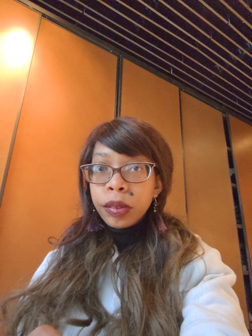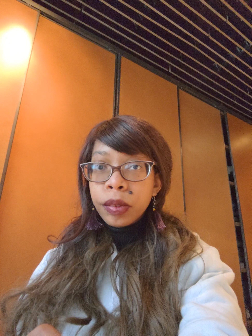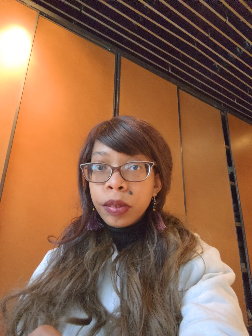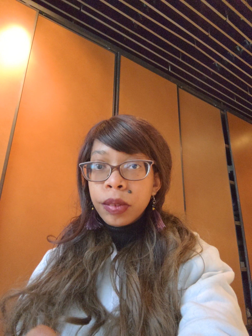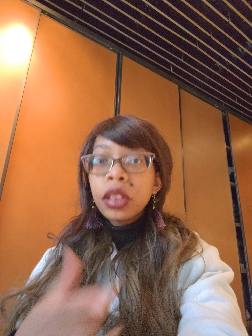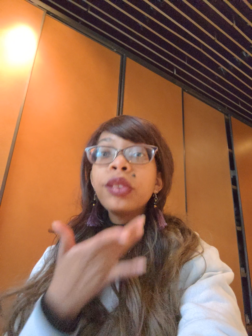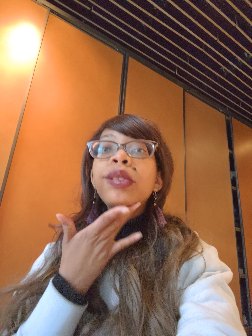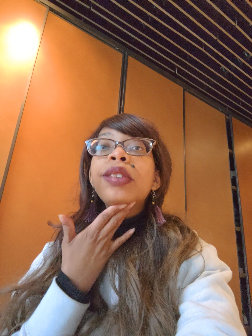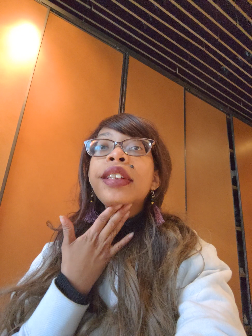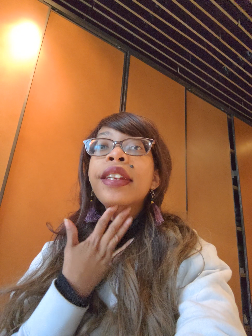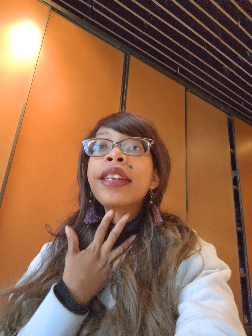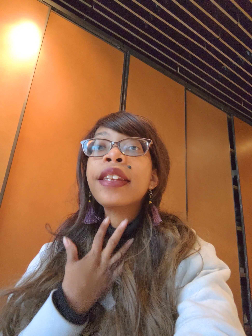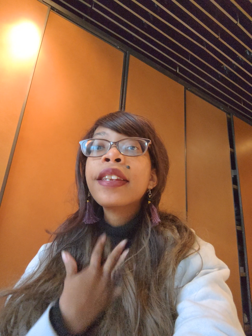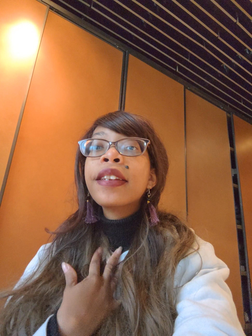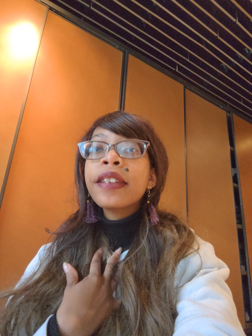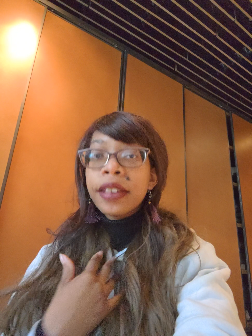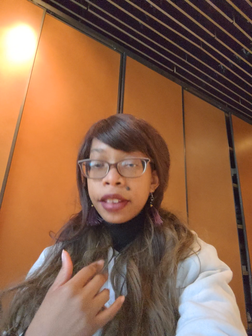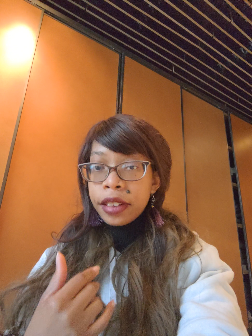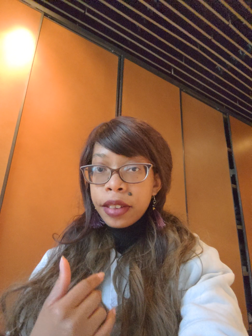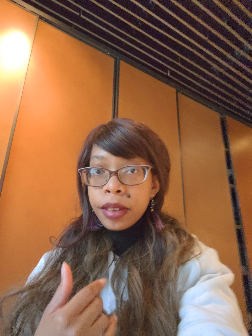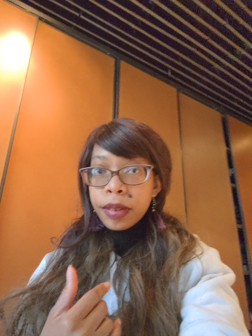thirsty